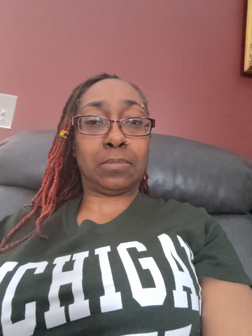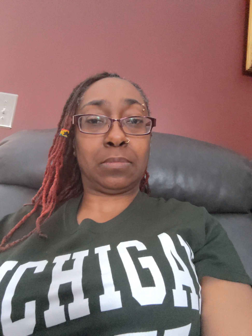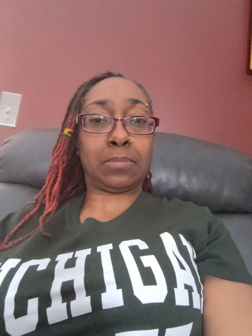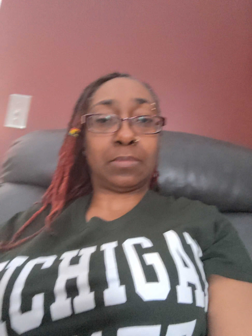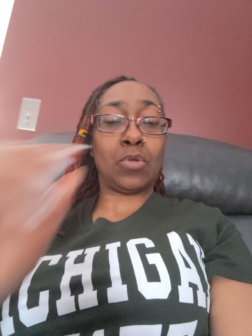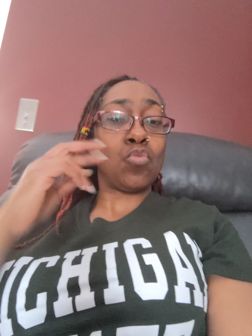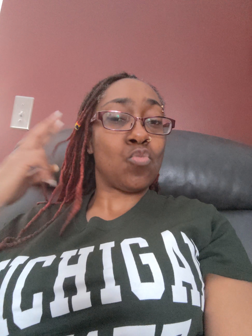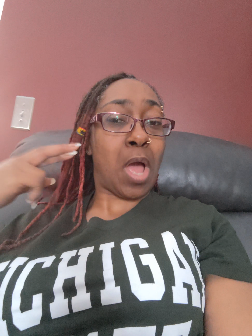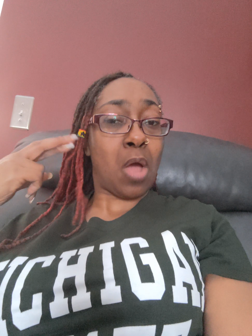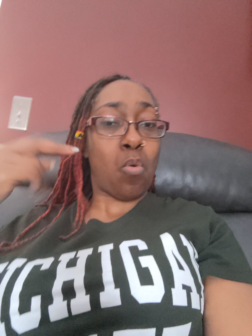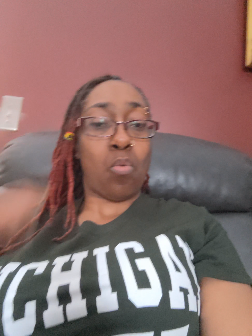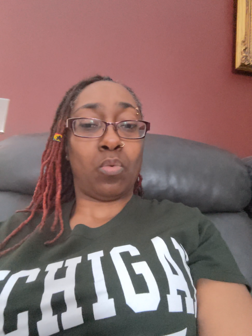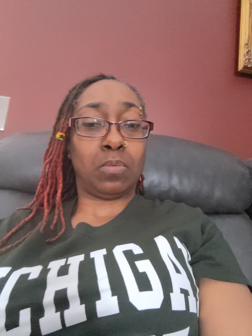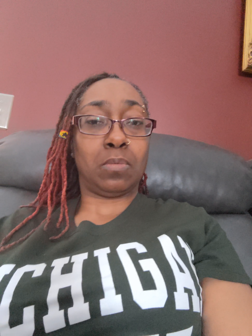radio